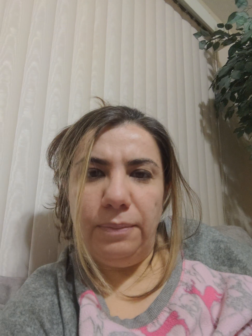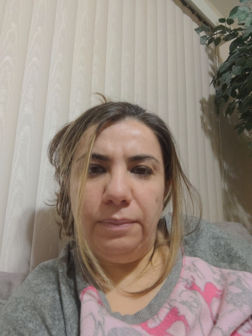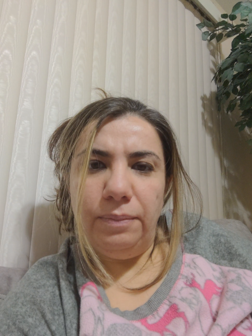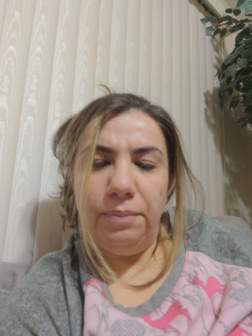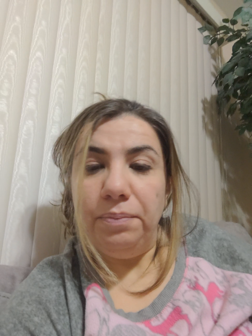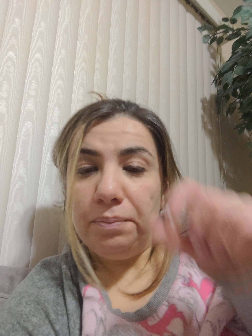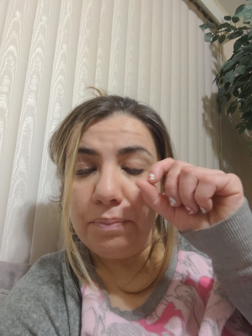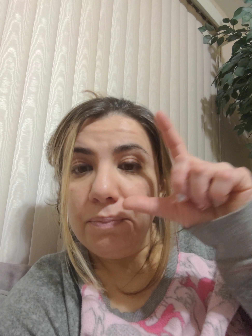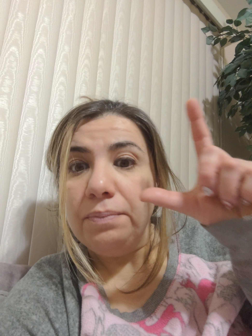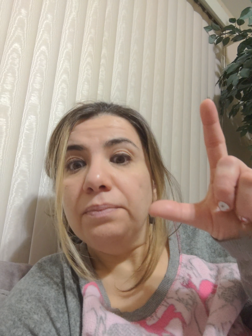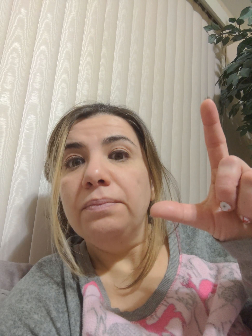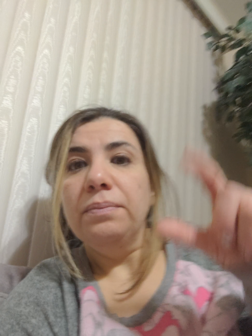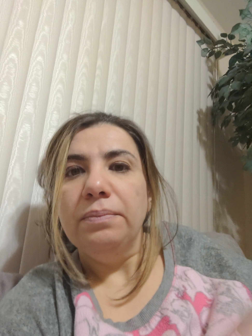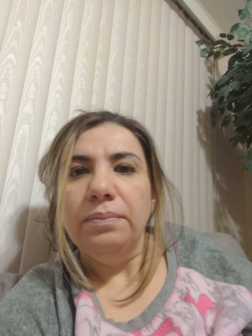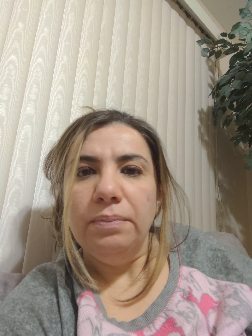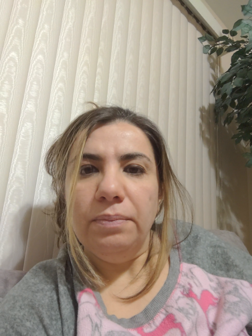awake